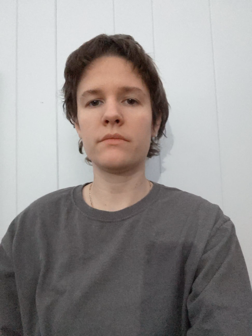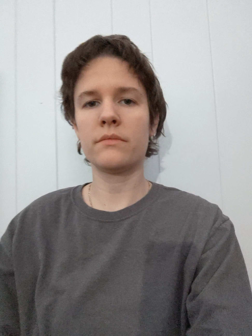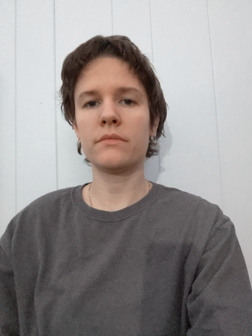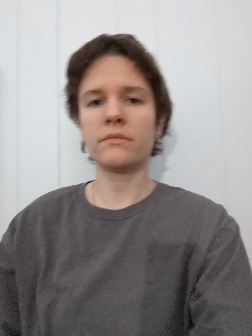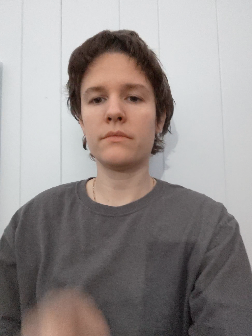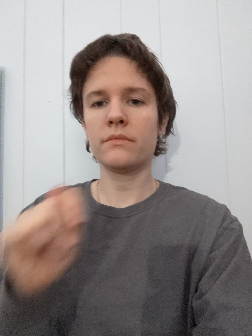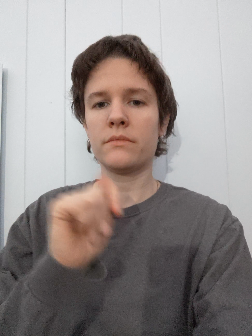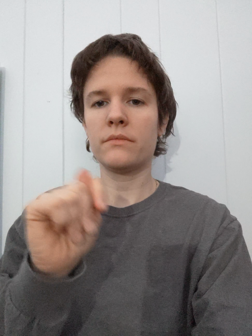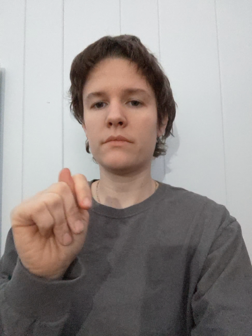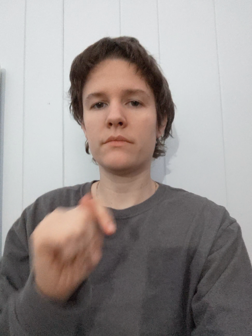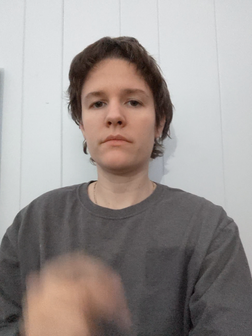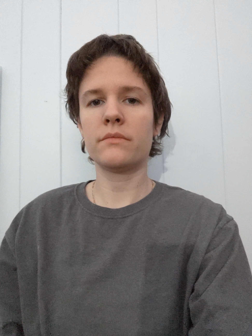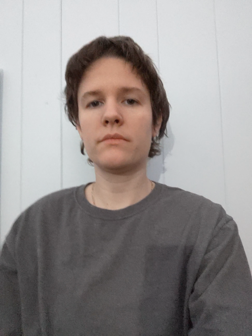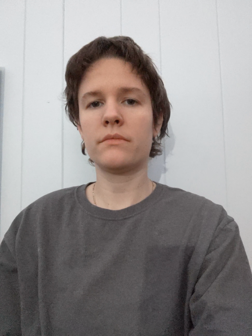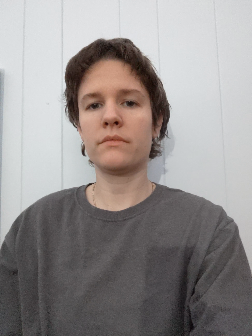potty